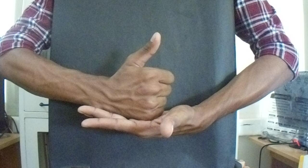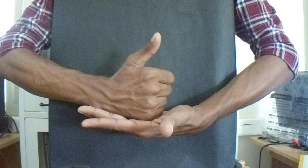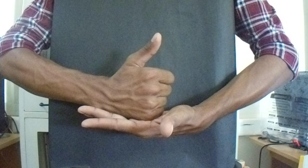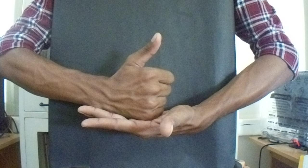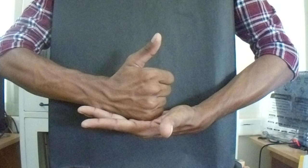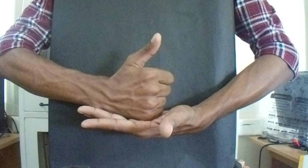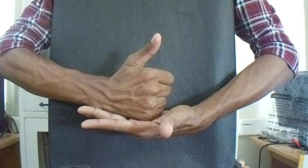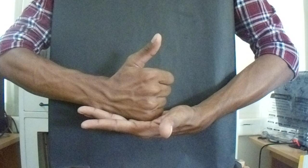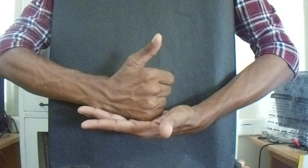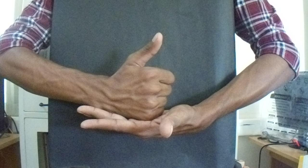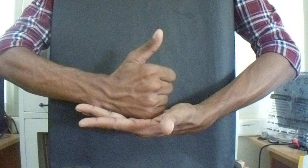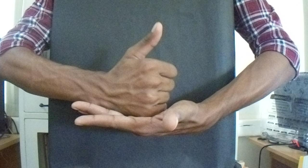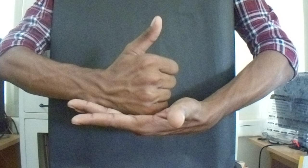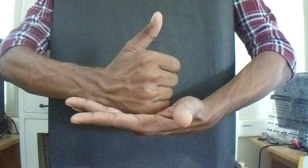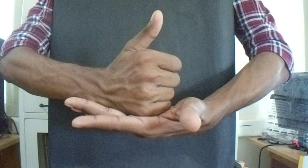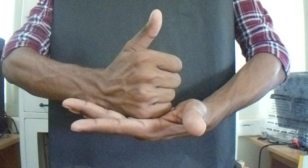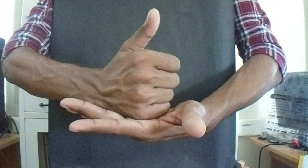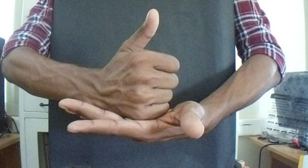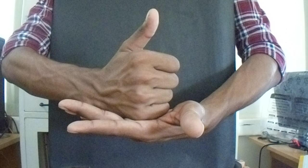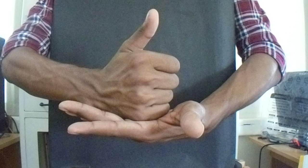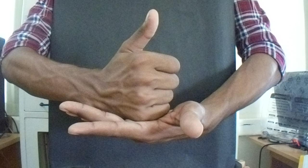help